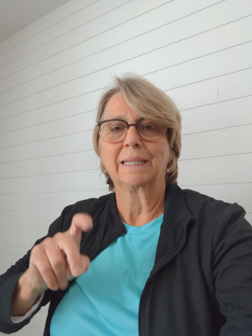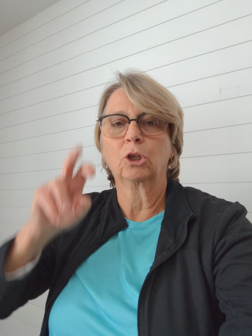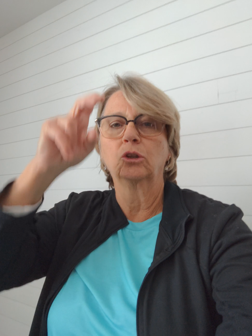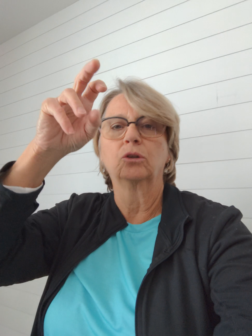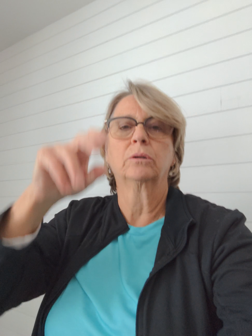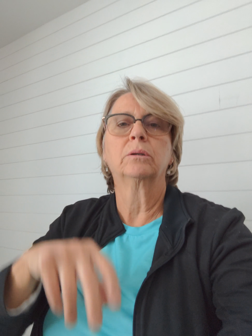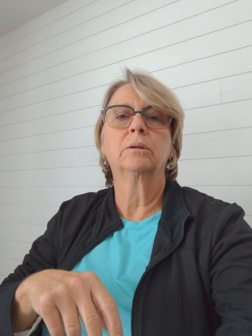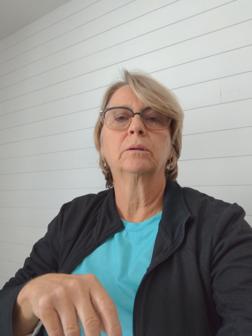stairs